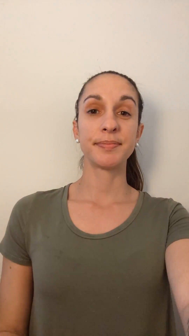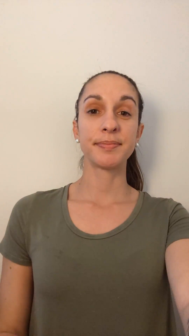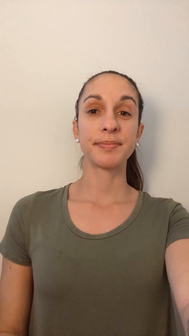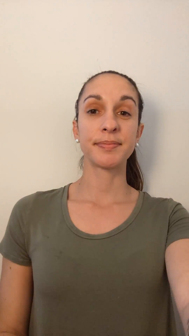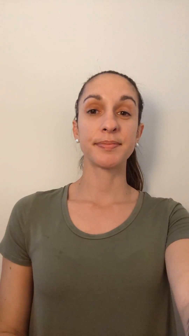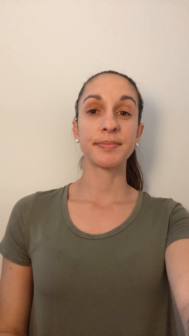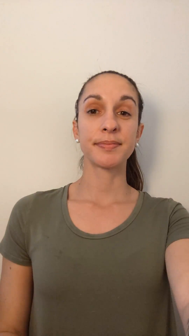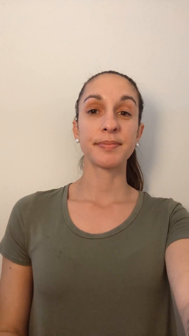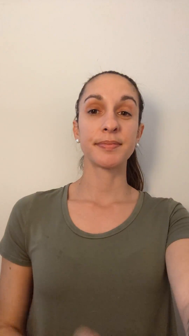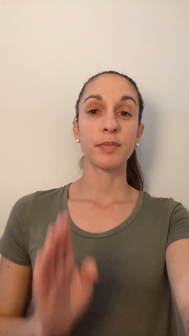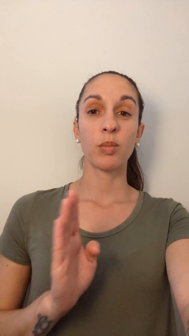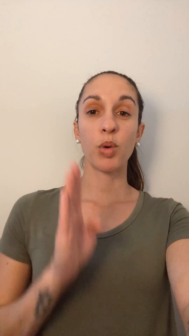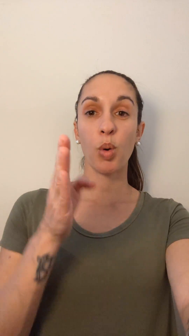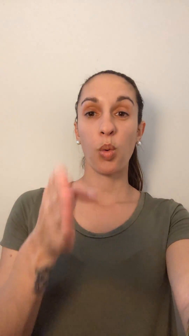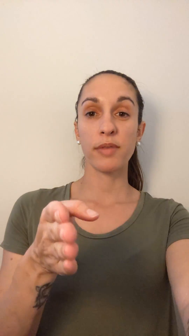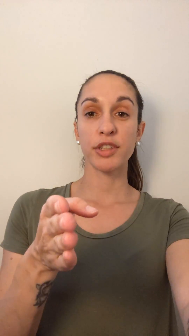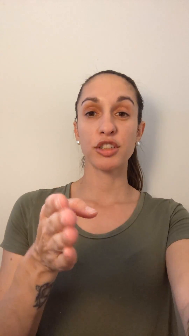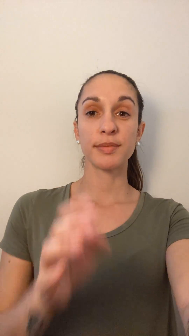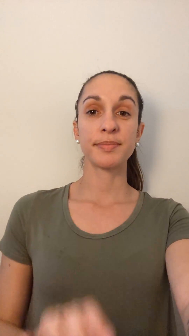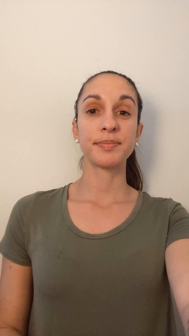over